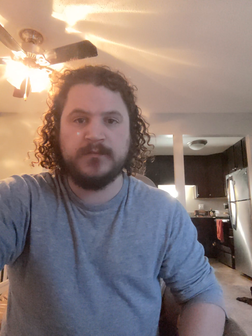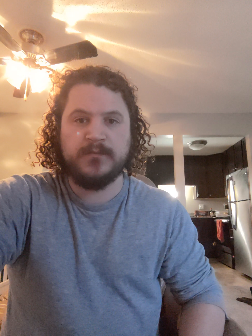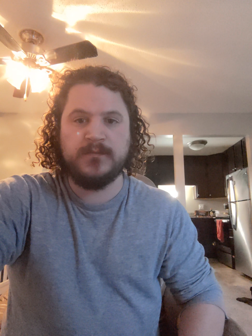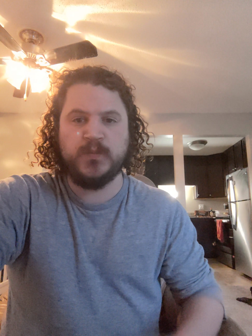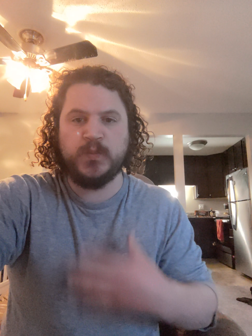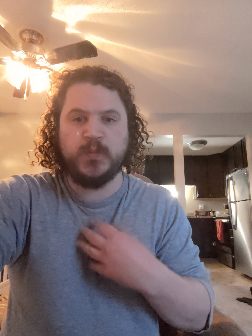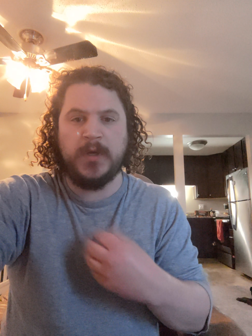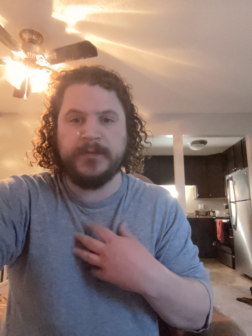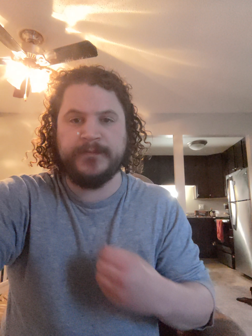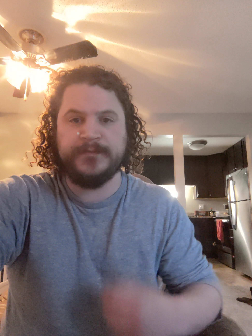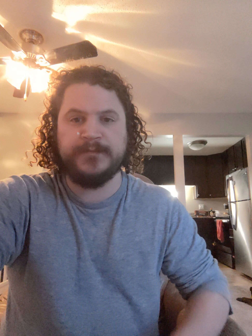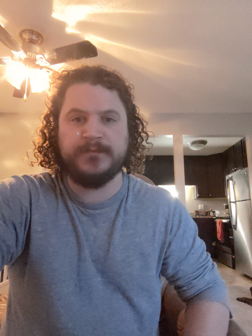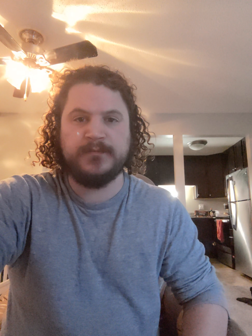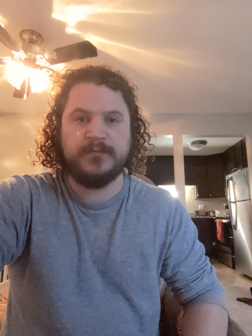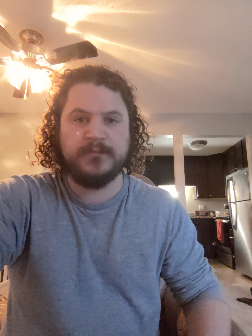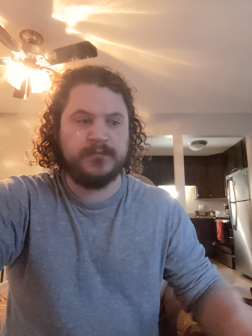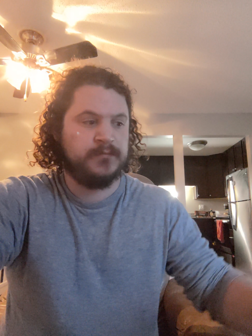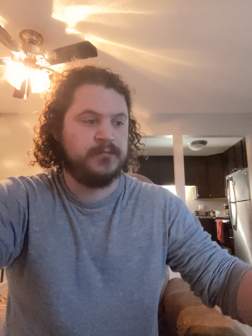white